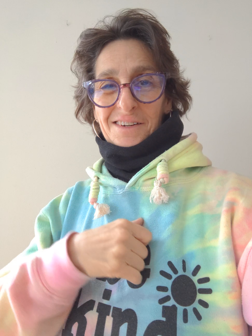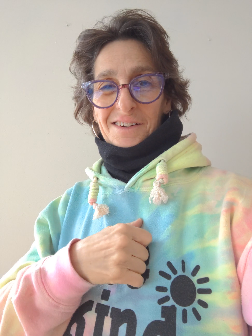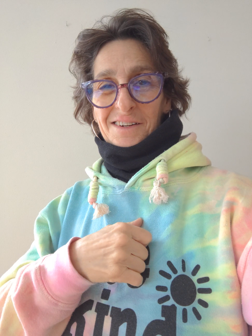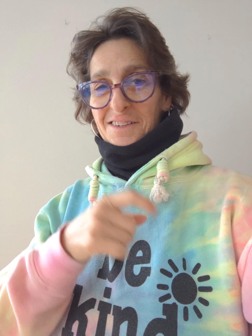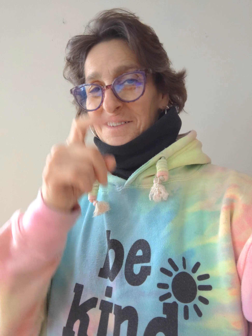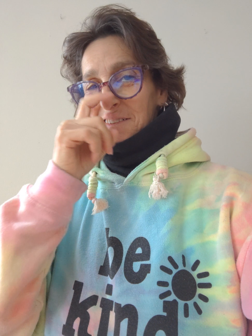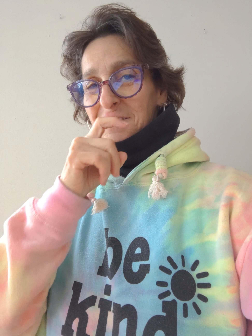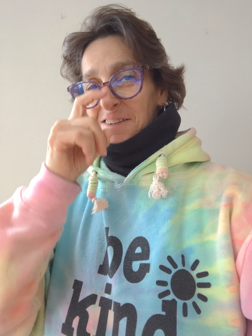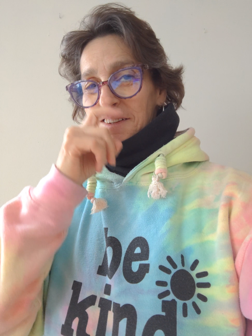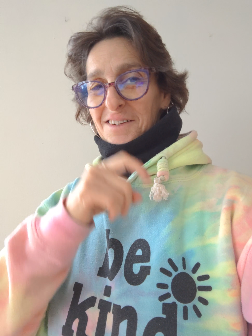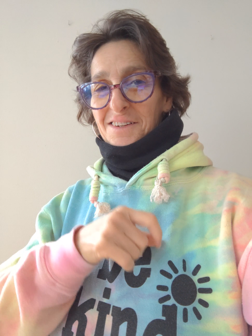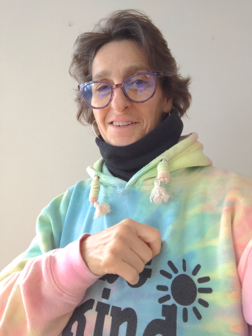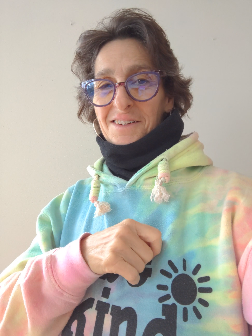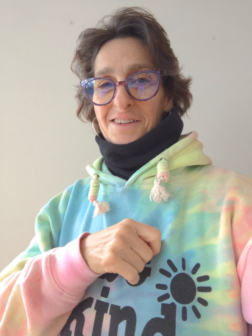doll